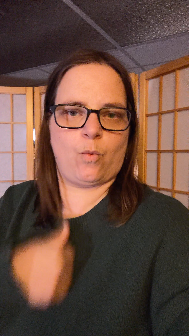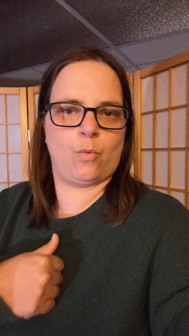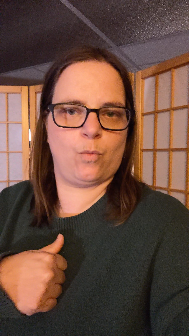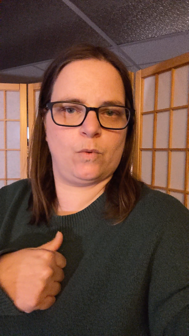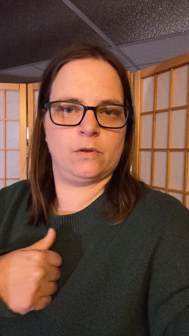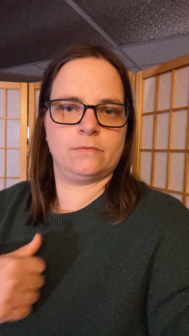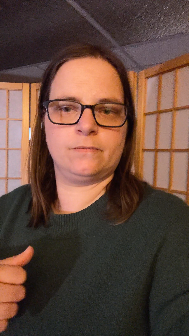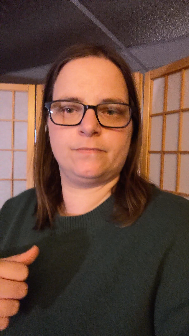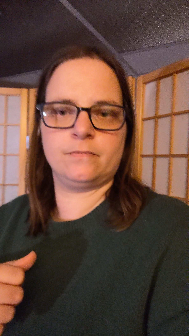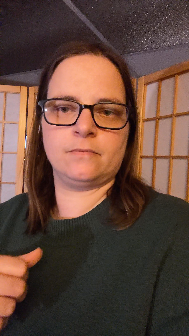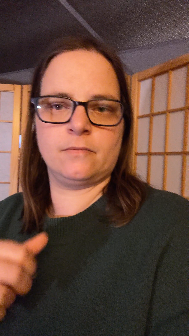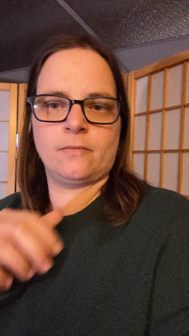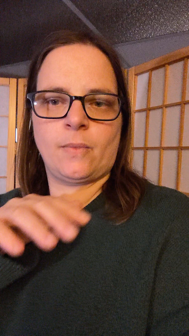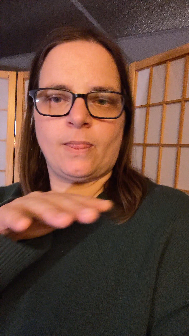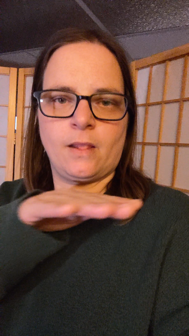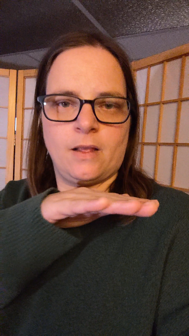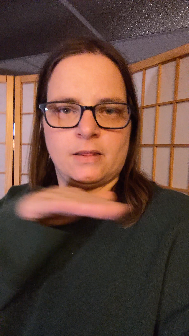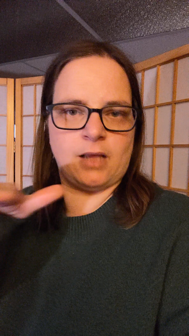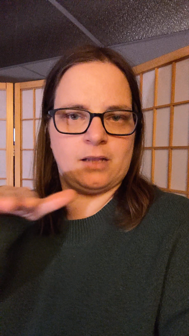nice